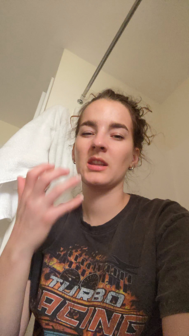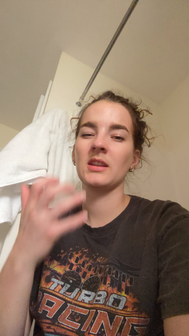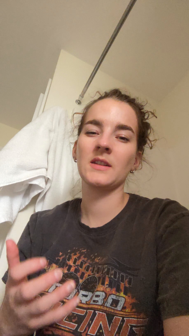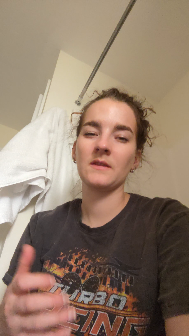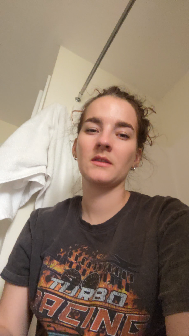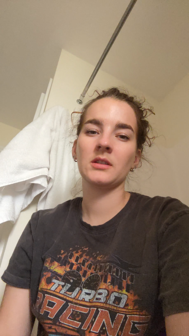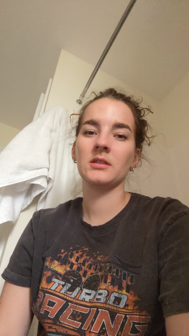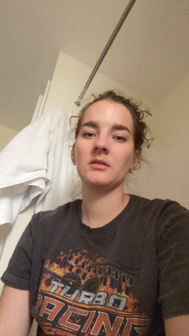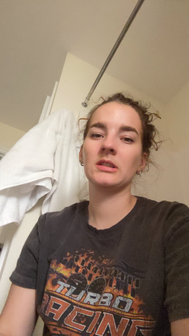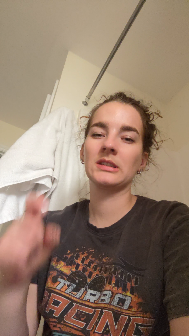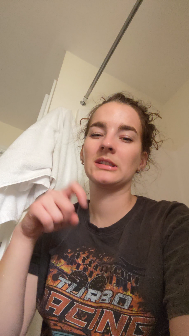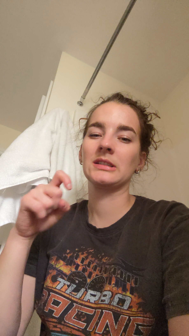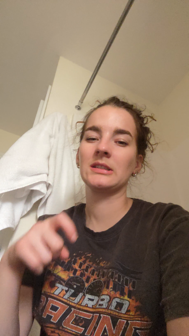need